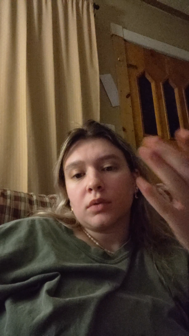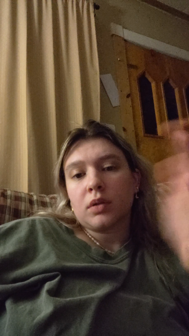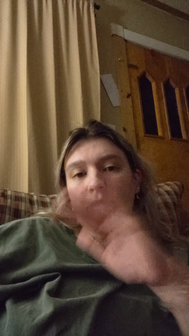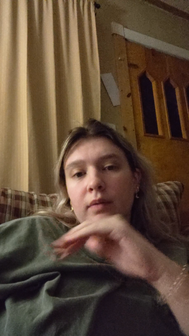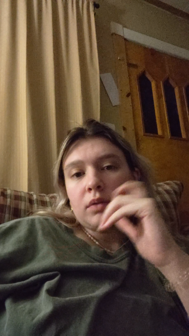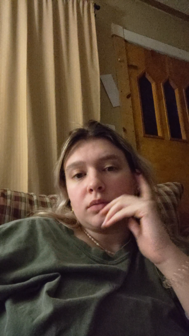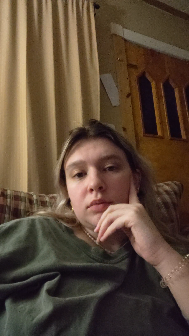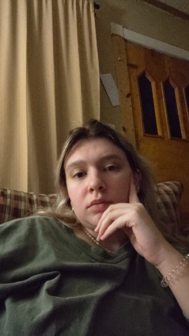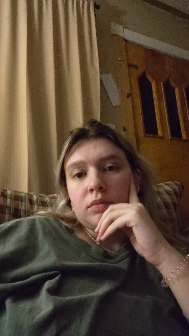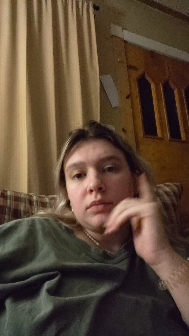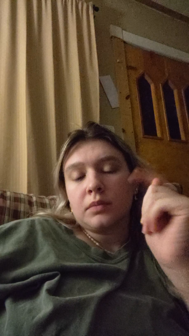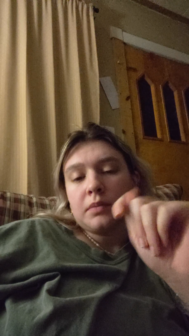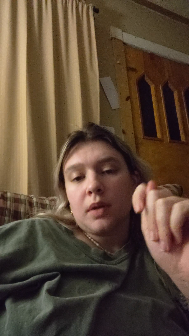bathroom